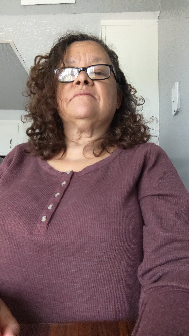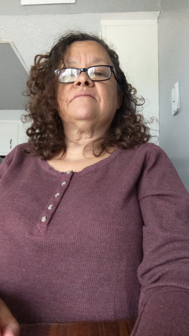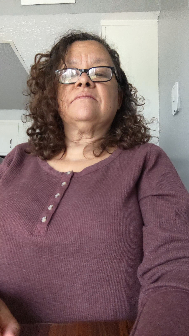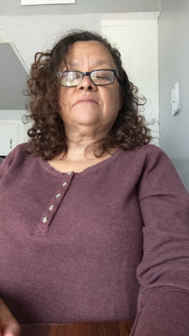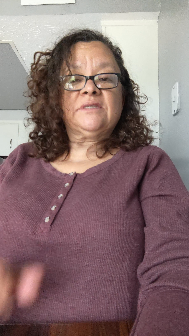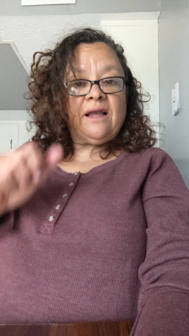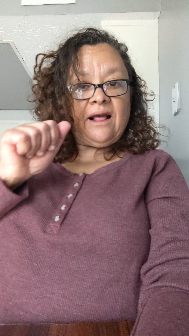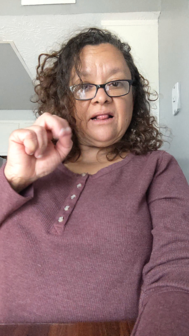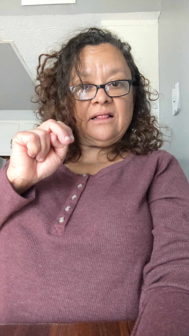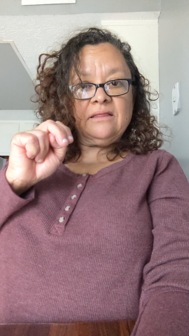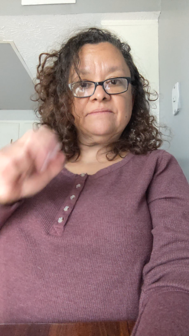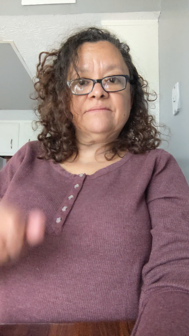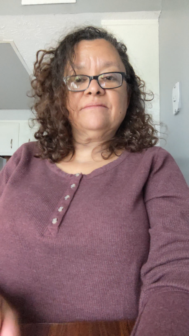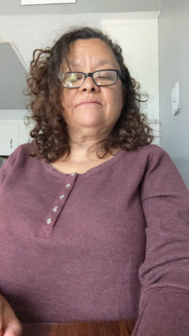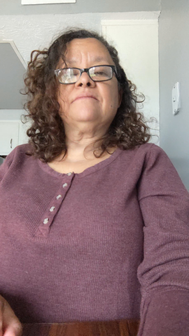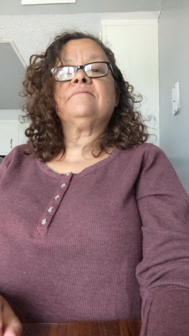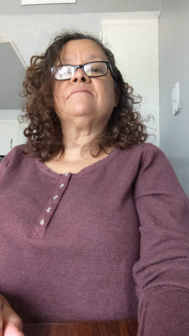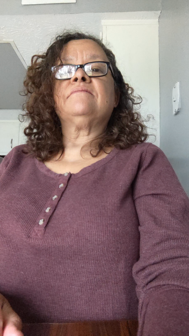an